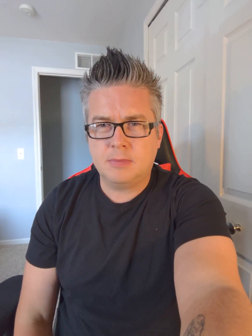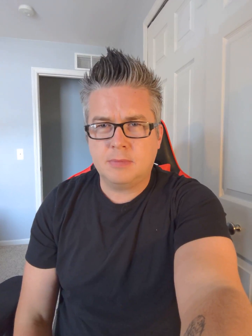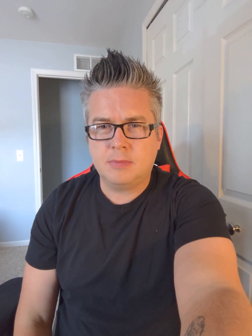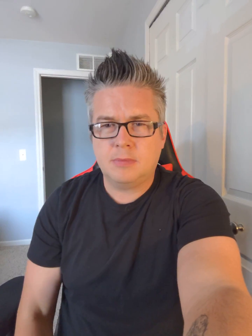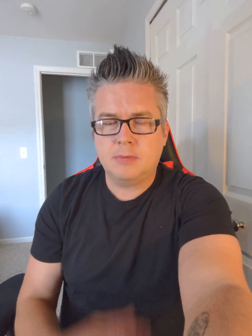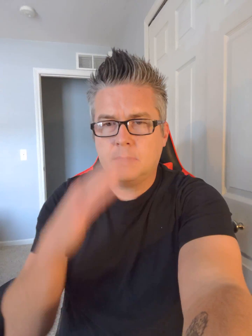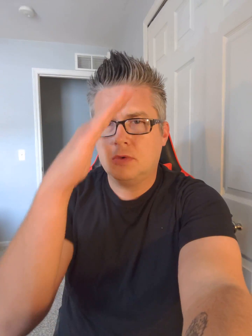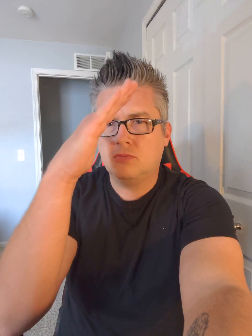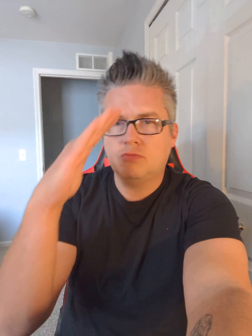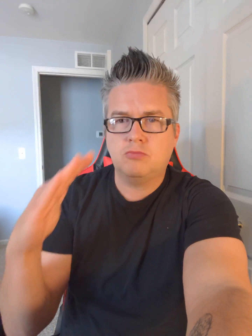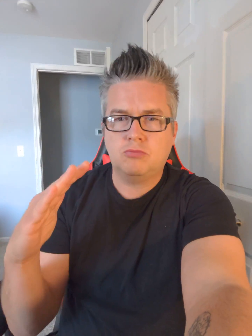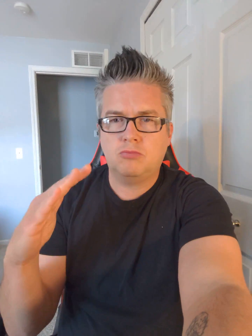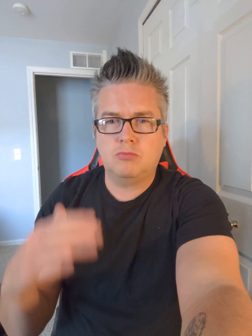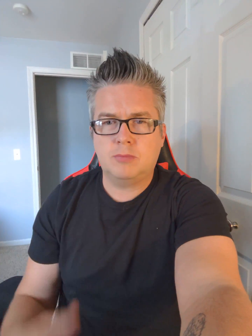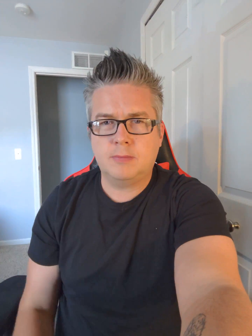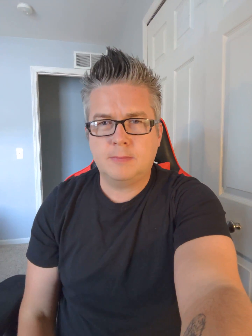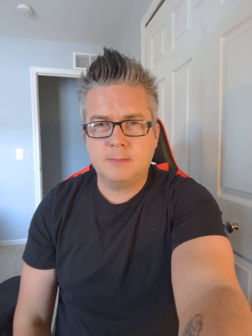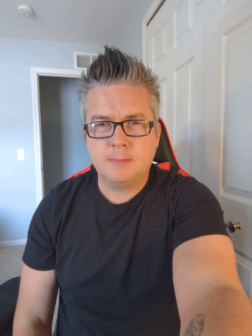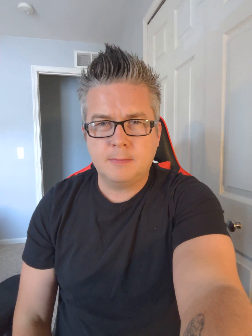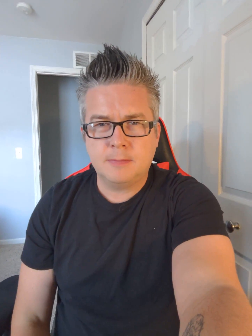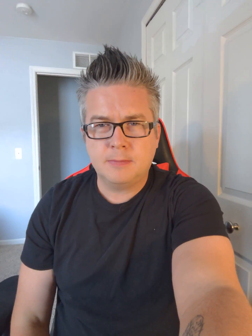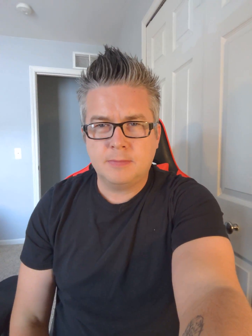roof